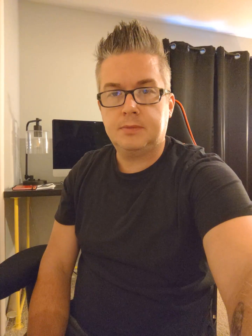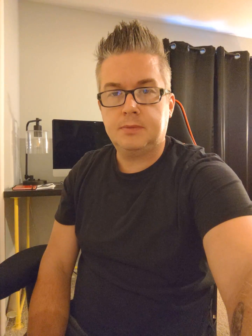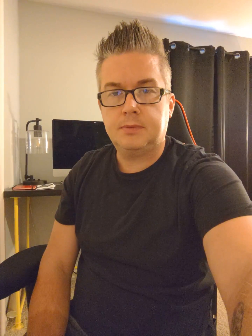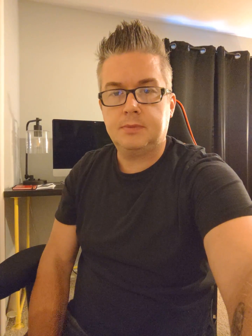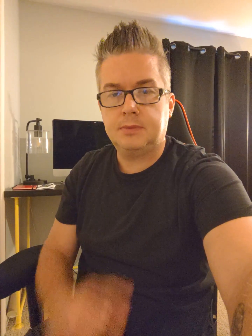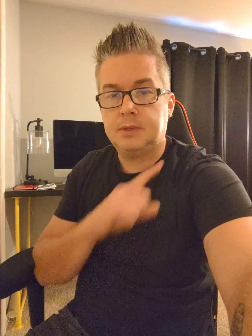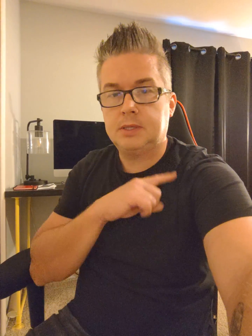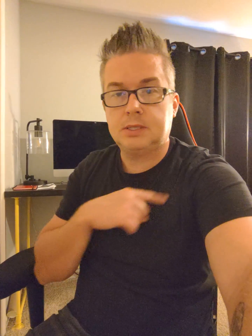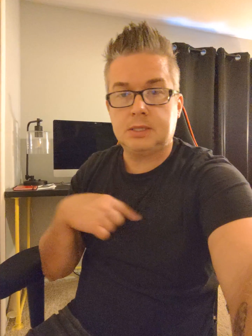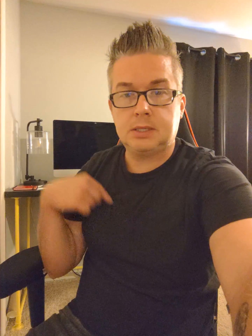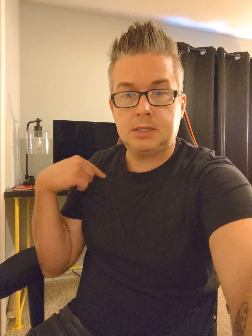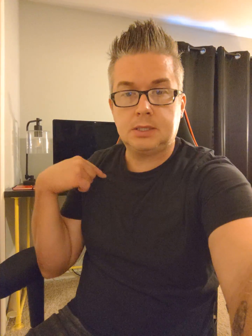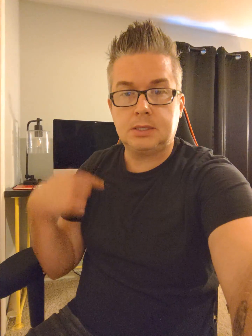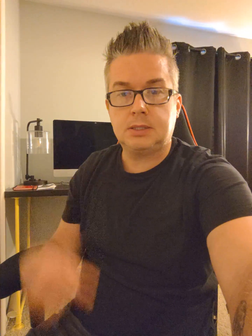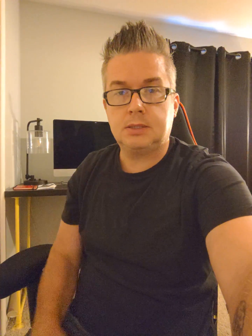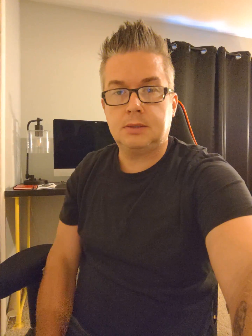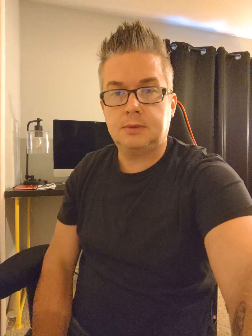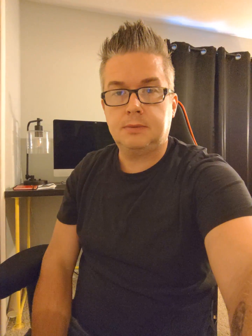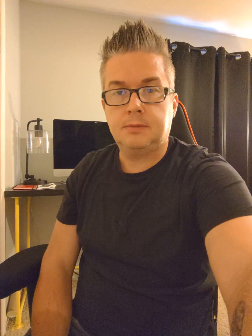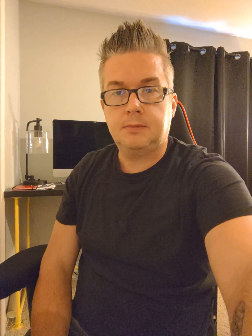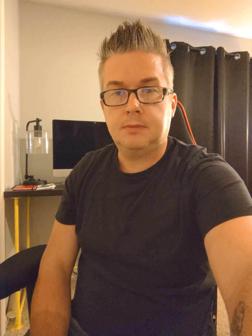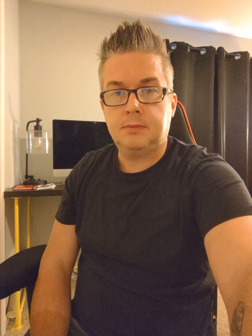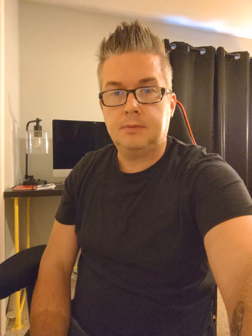necklace